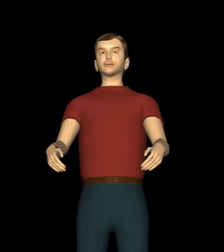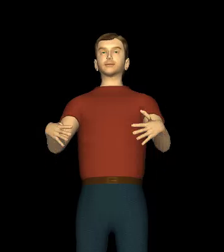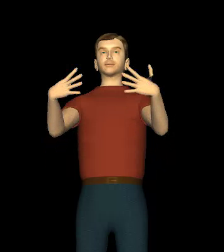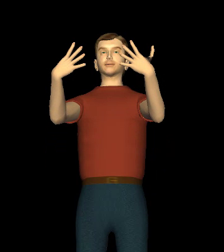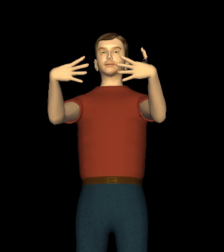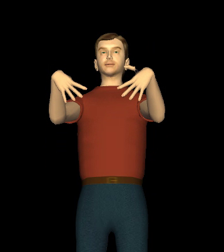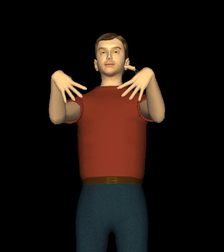19